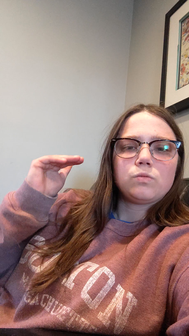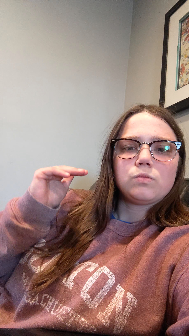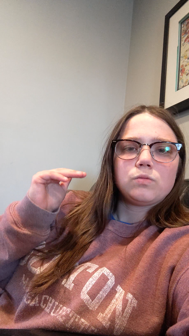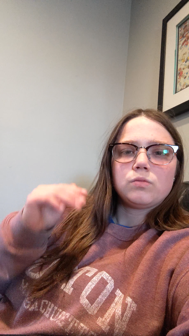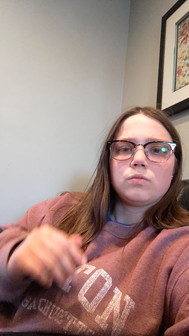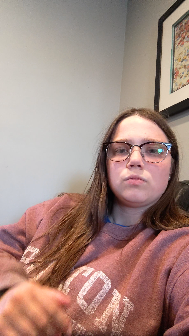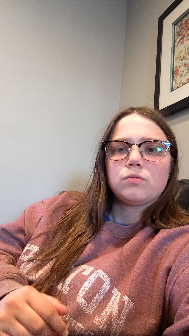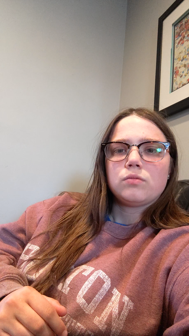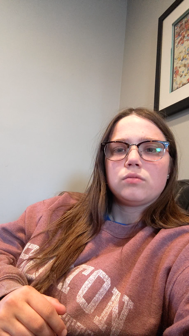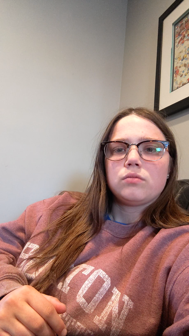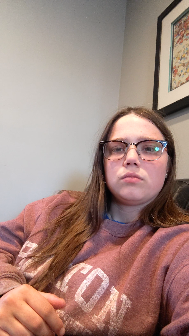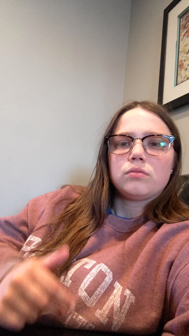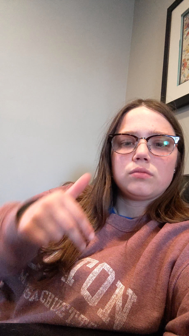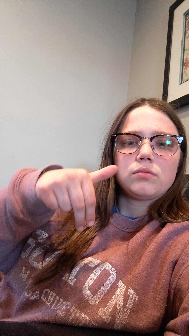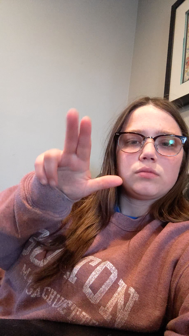lick